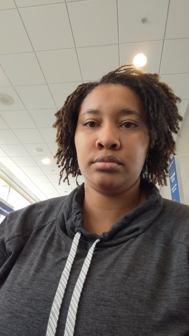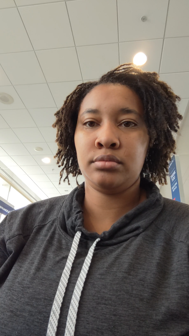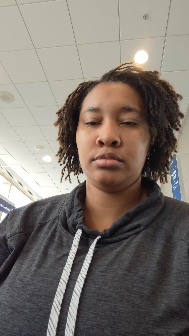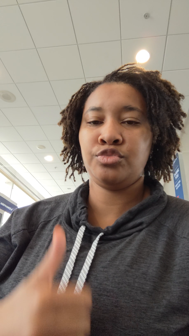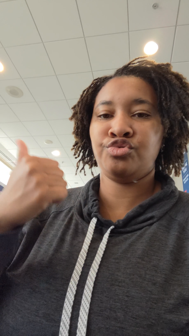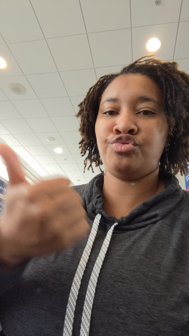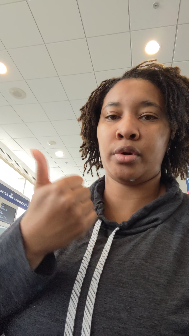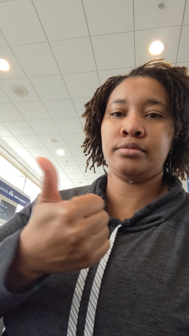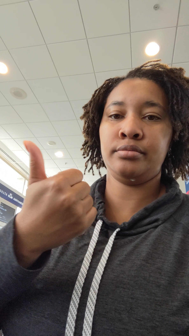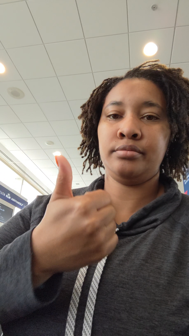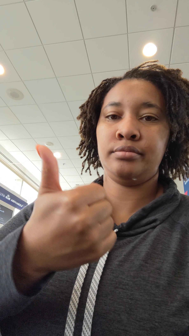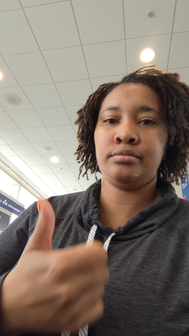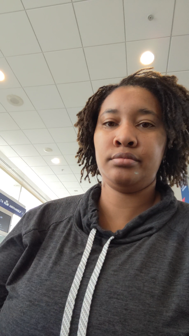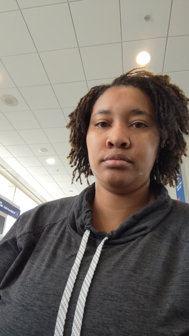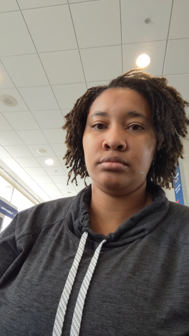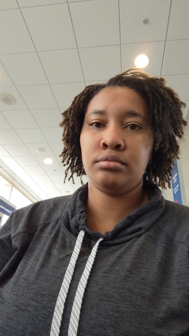chase